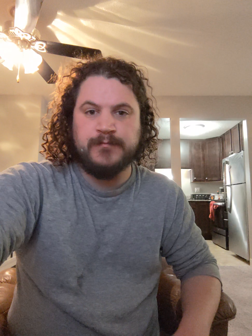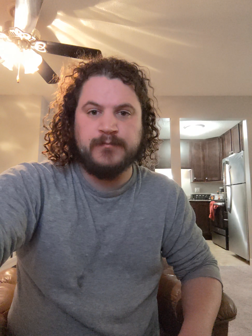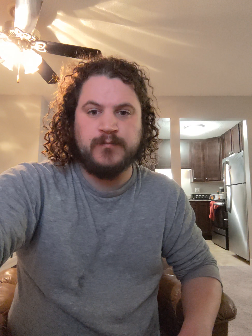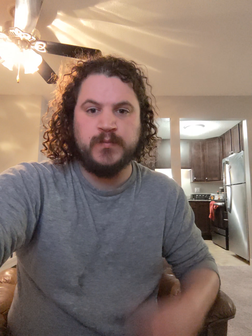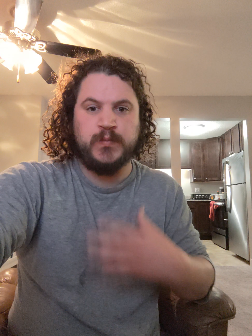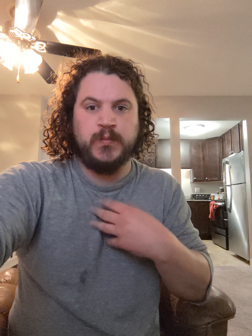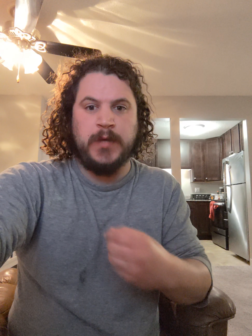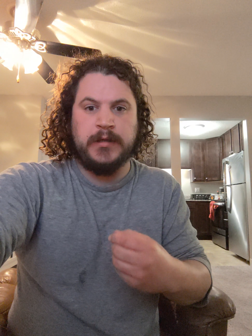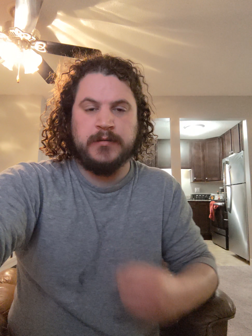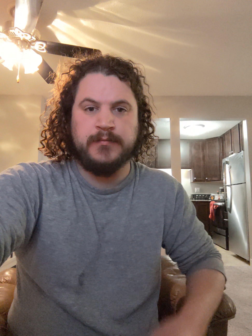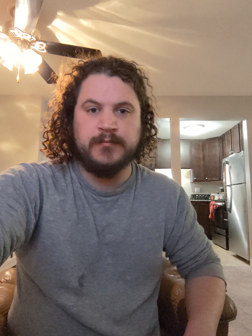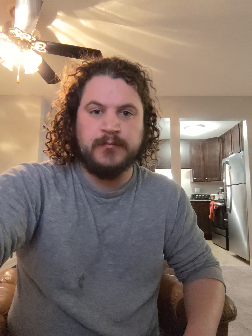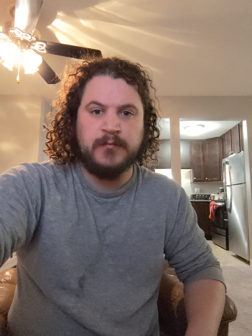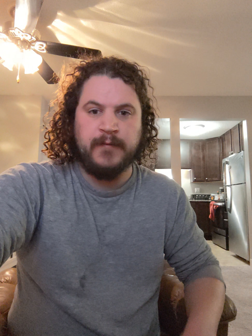white